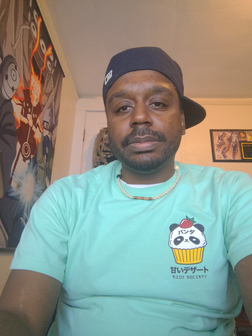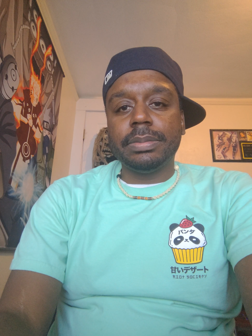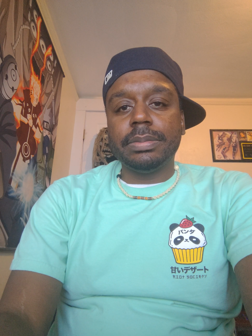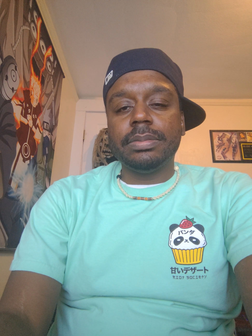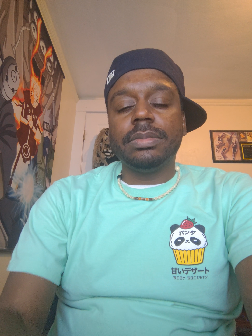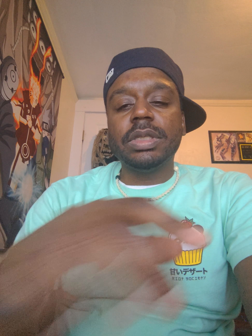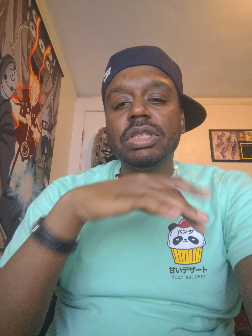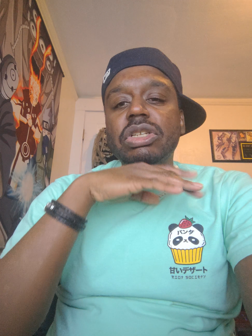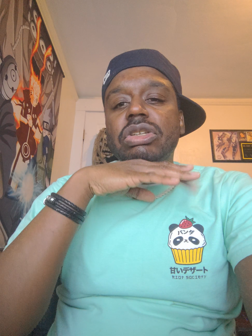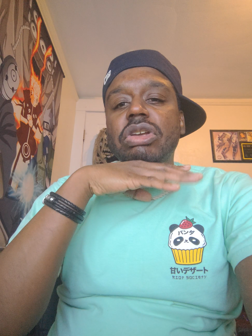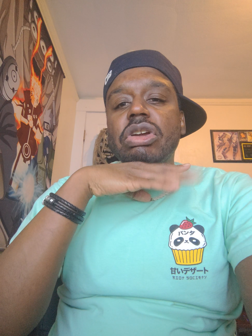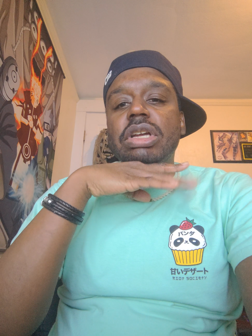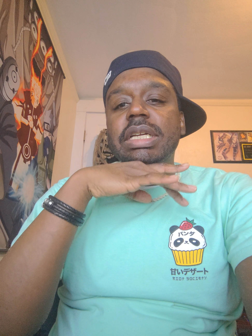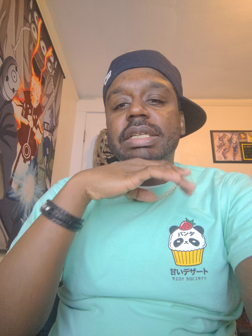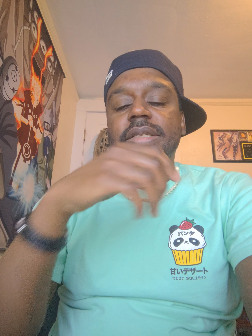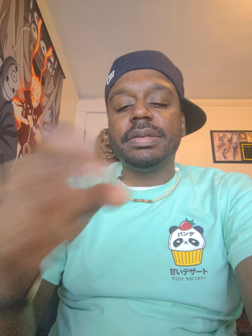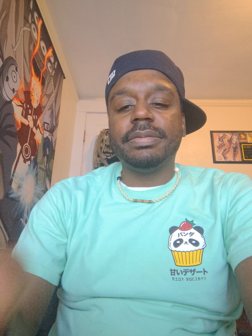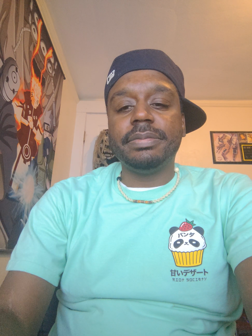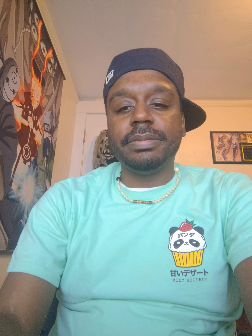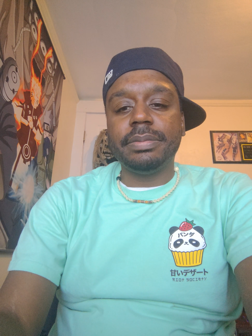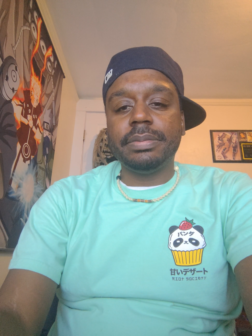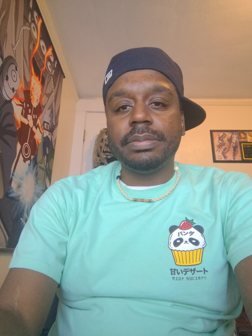dirty